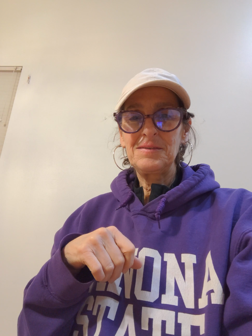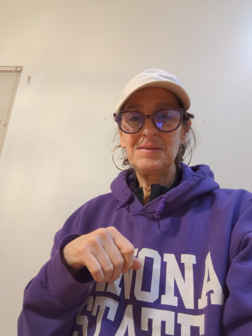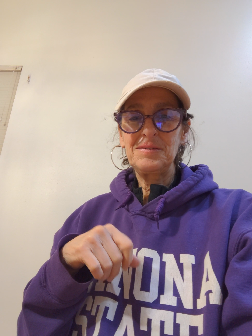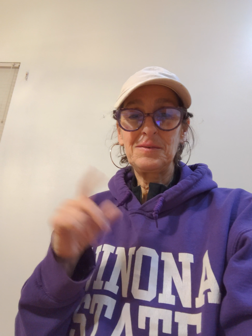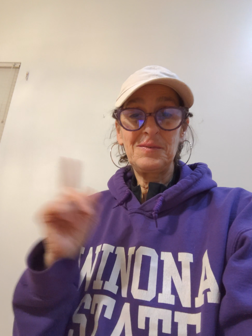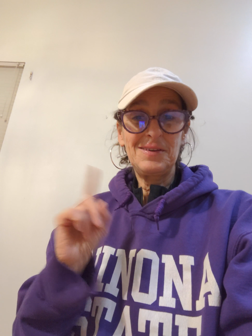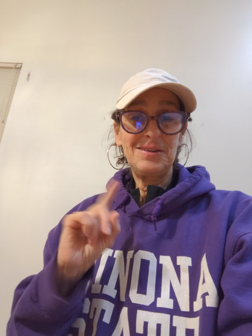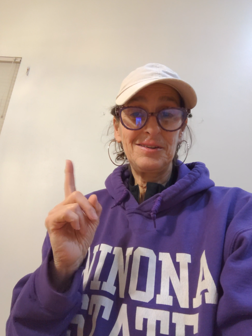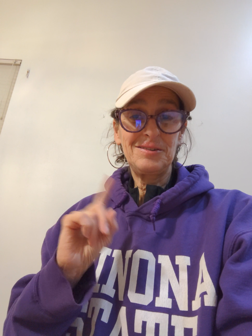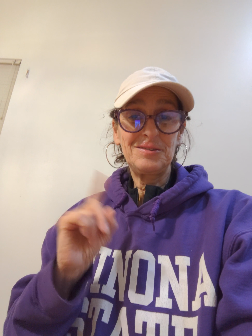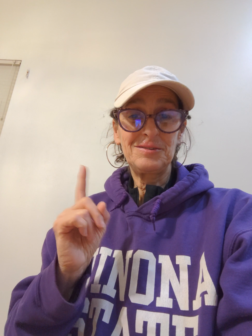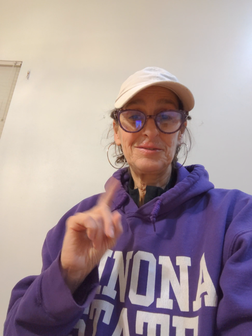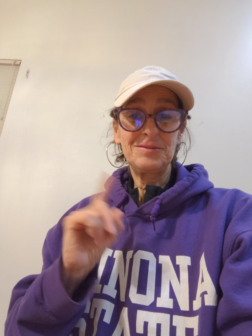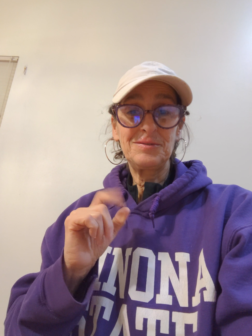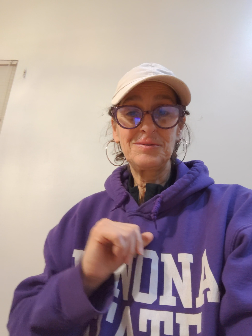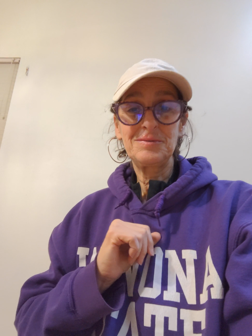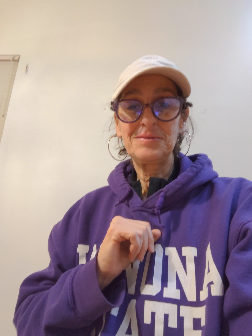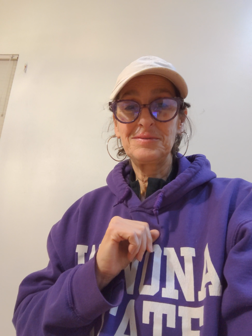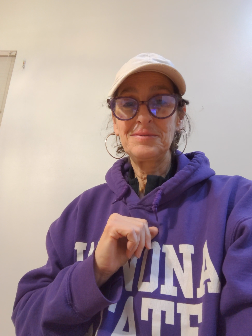where